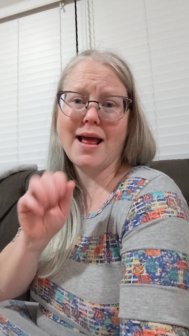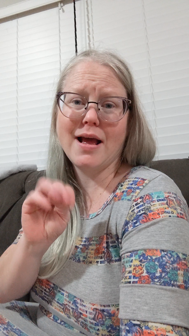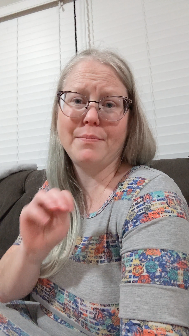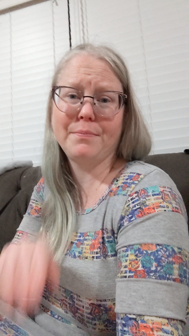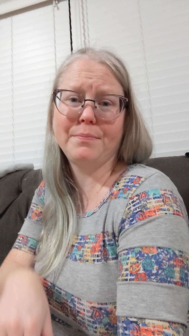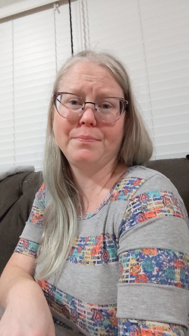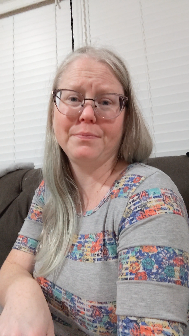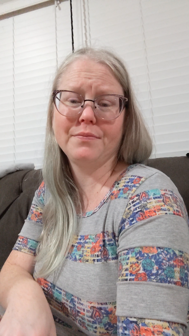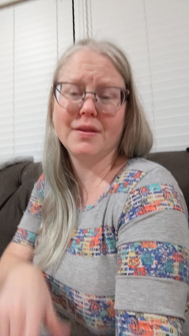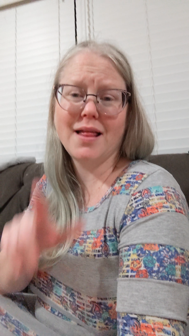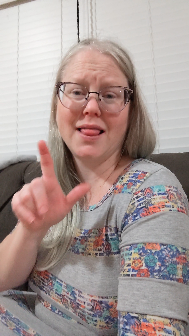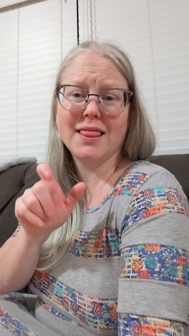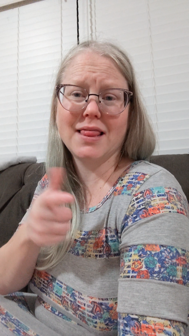leg